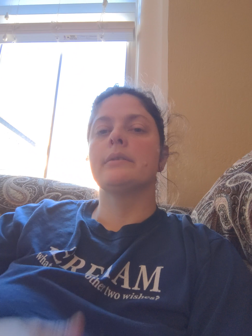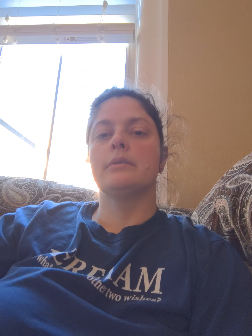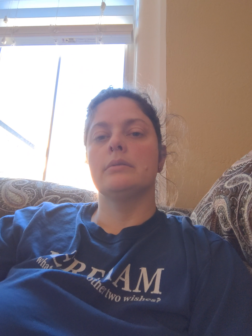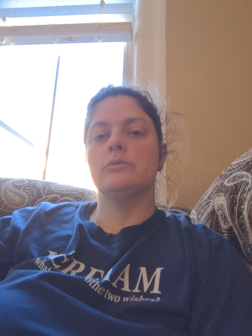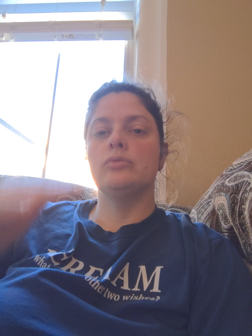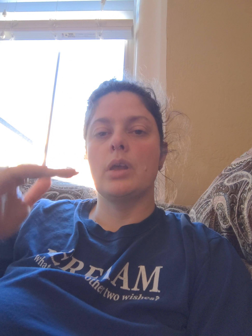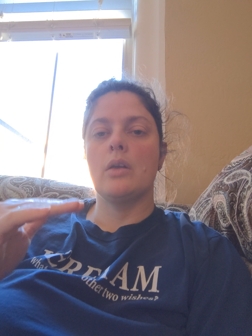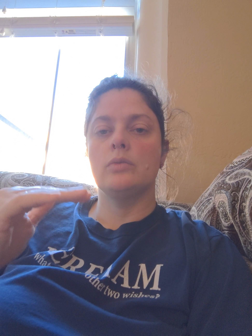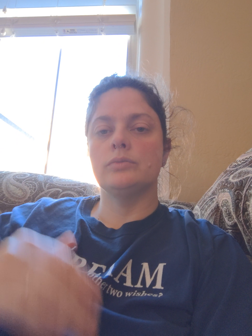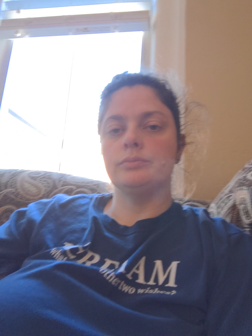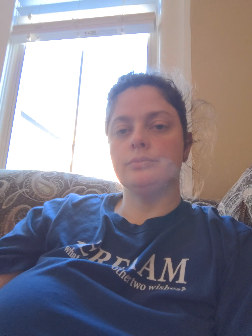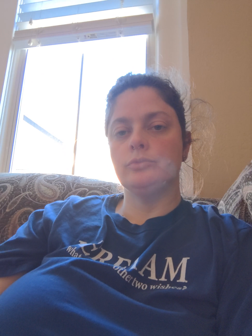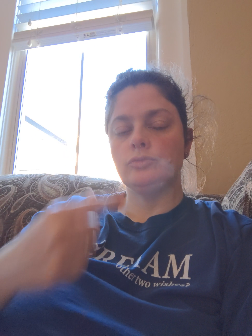child